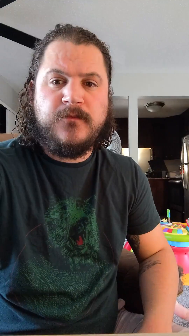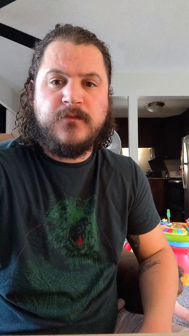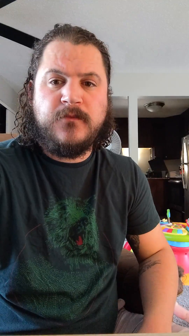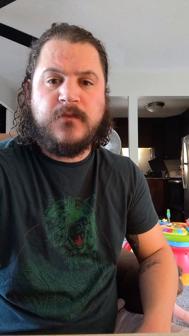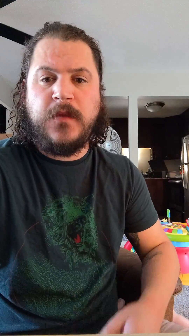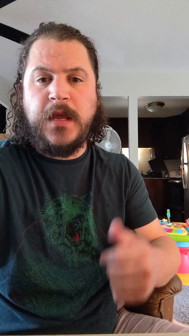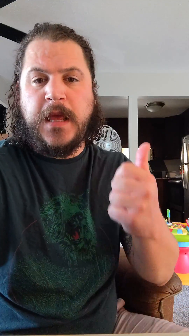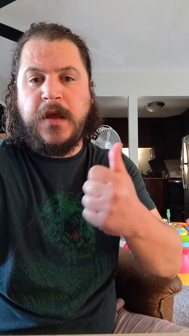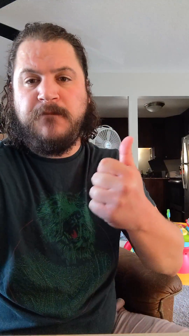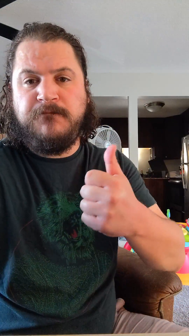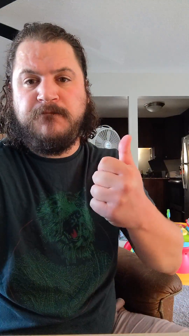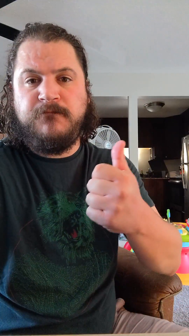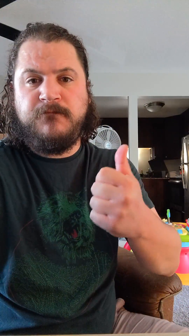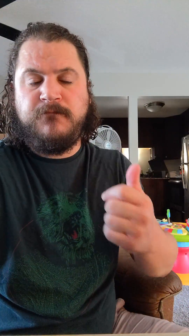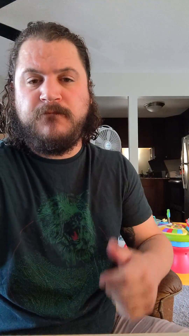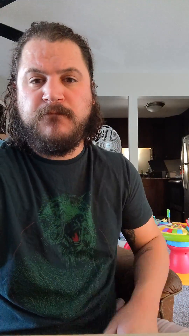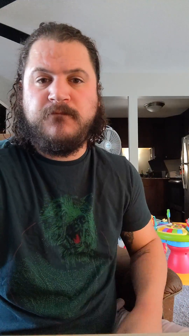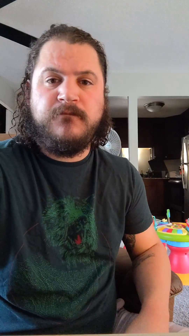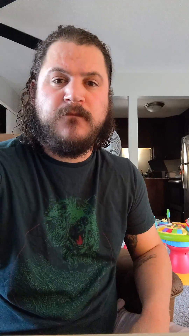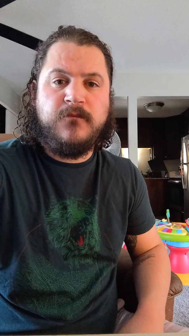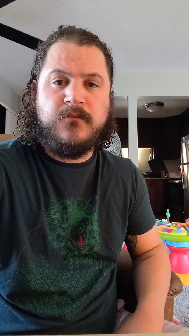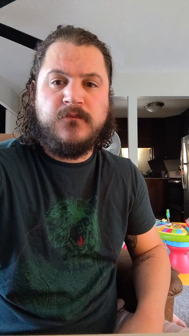help